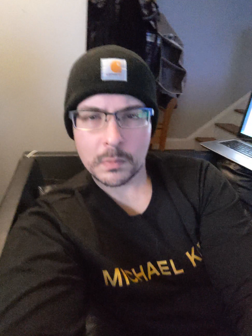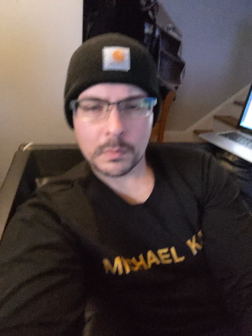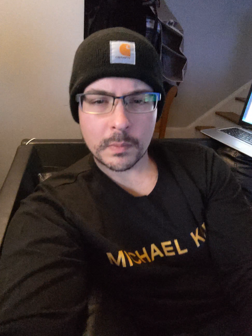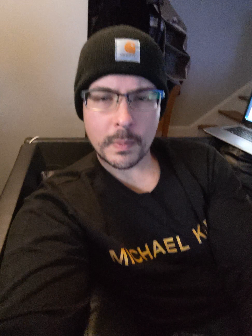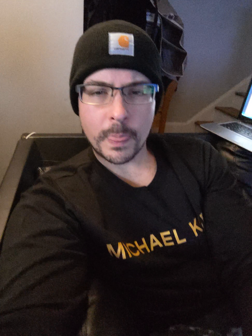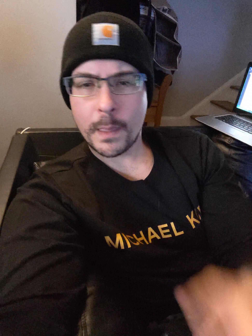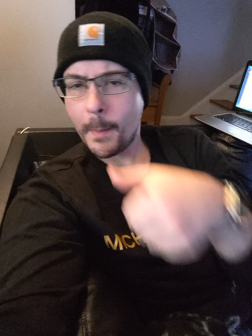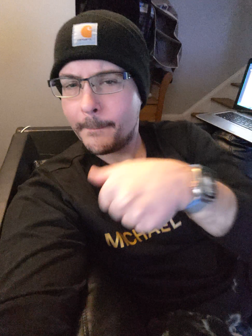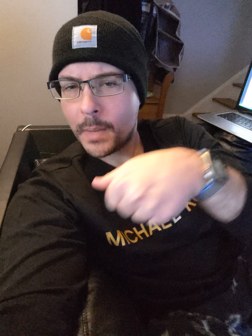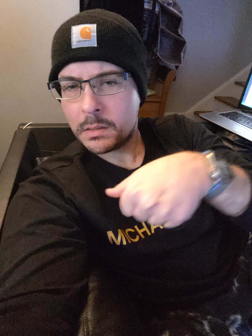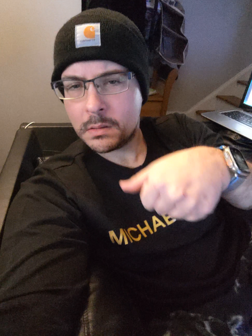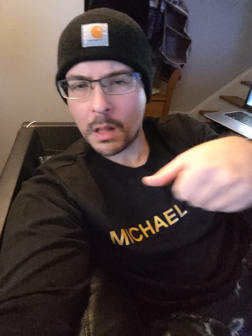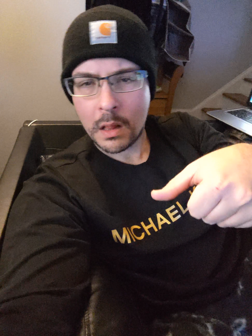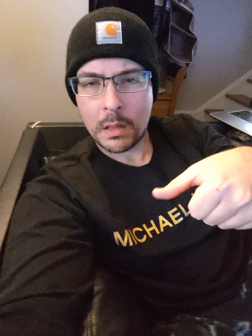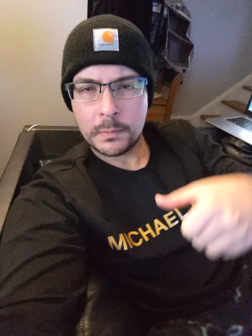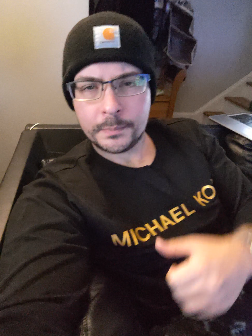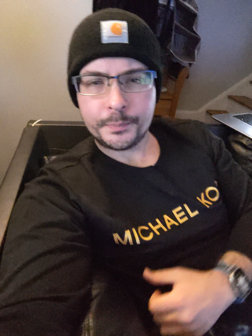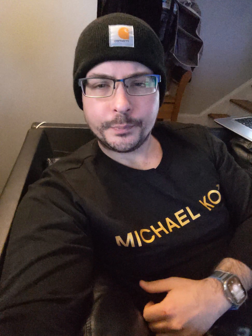puzzle